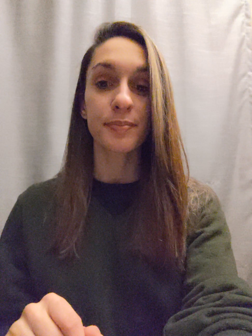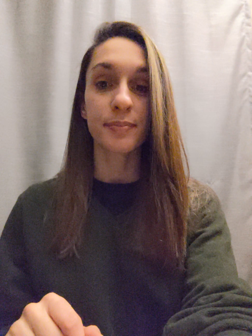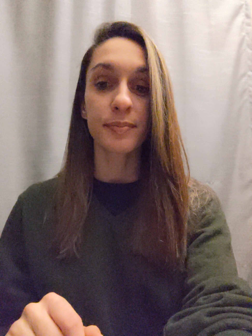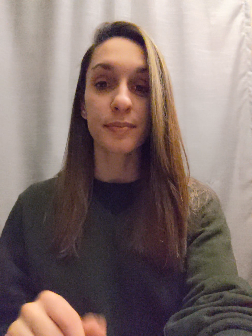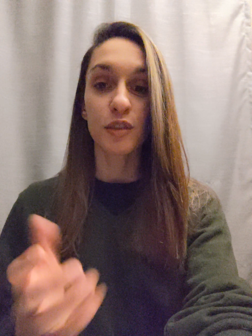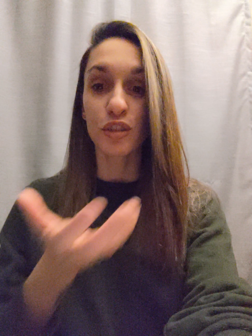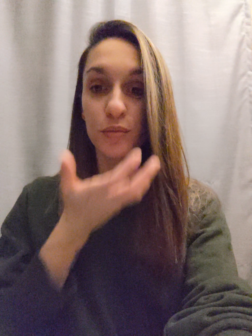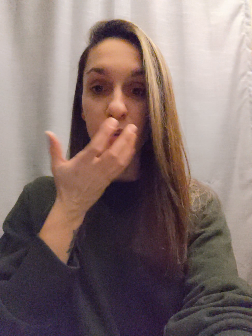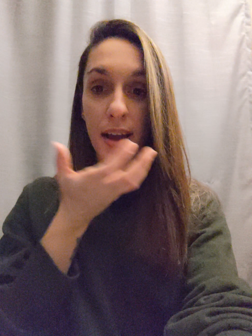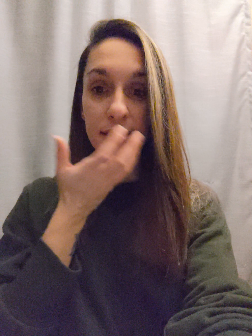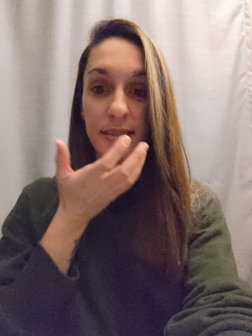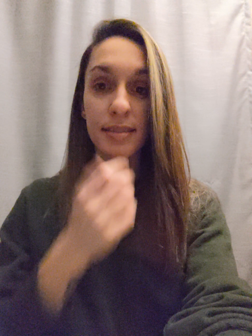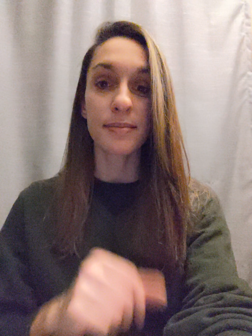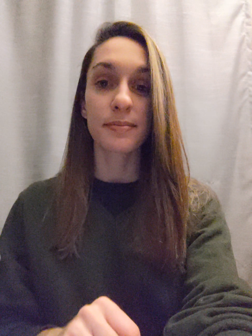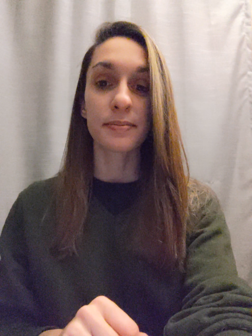grass